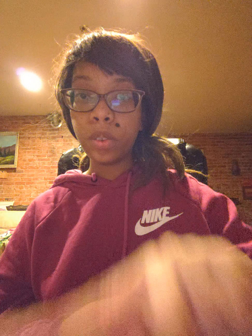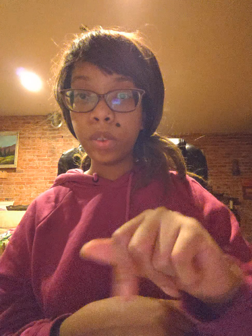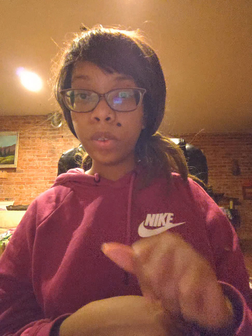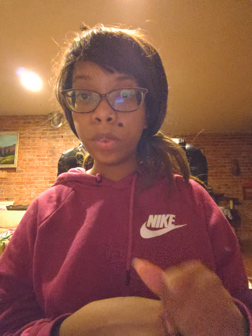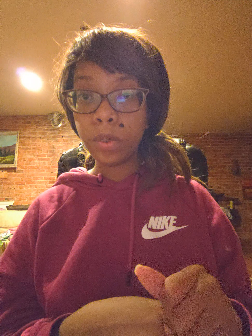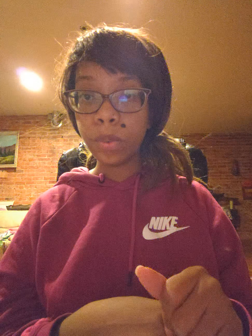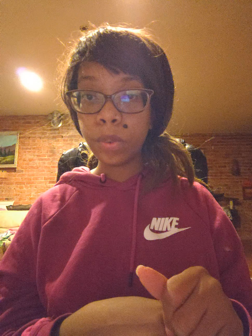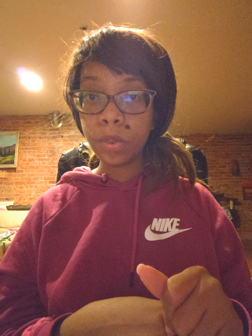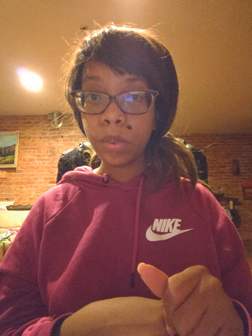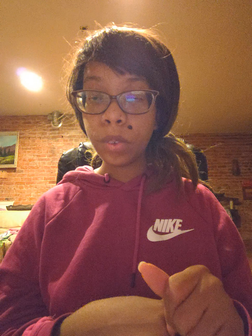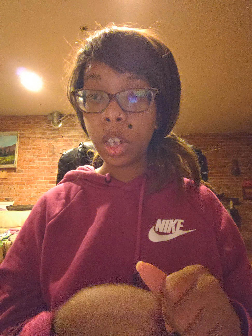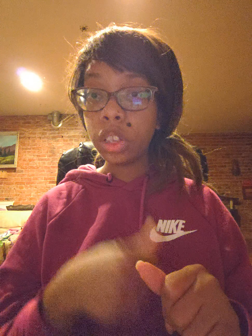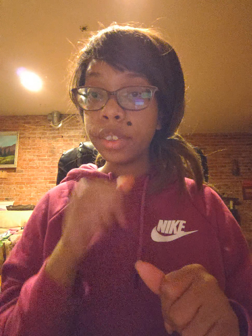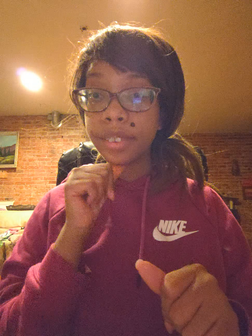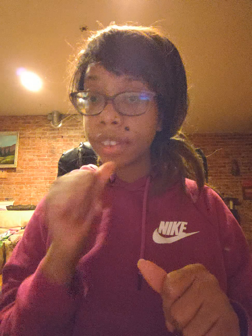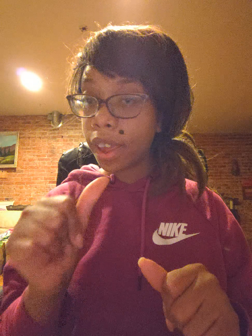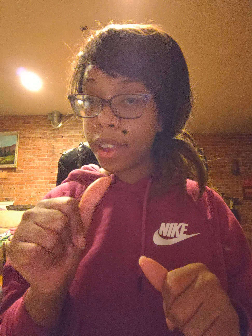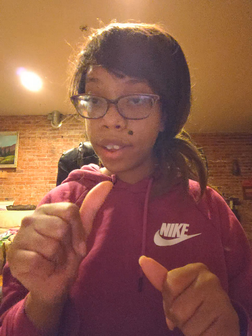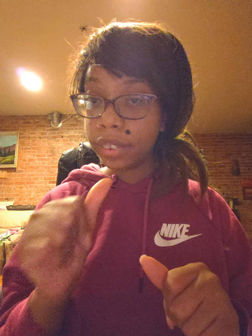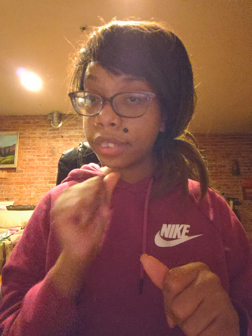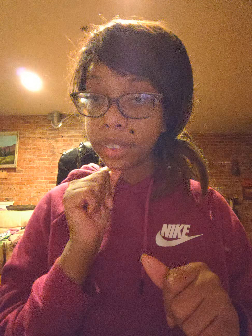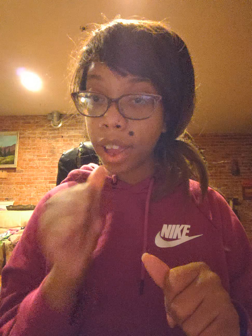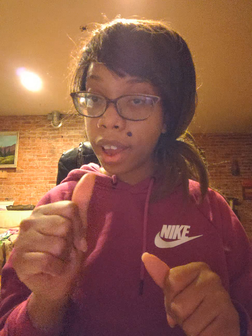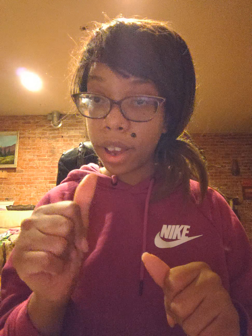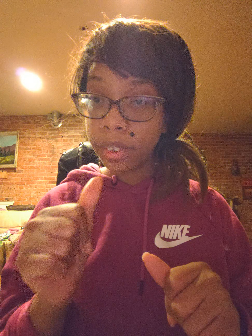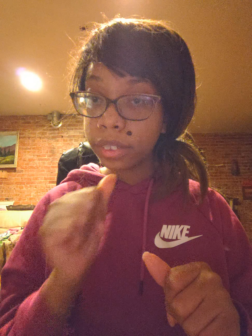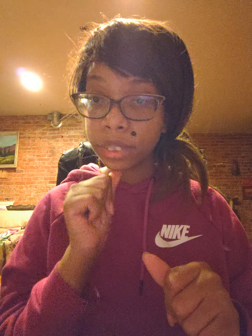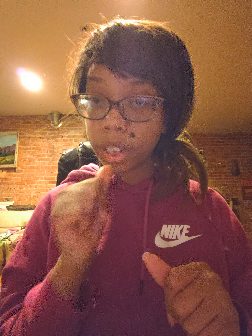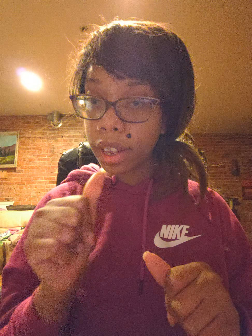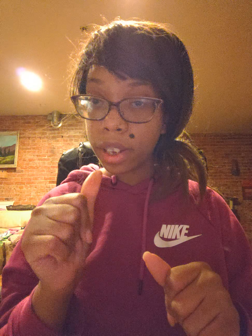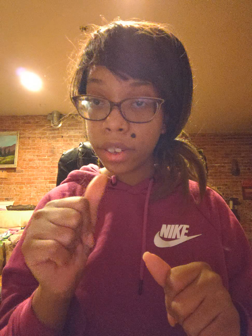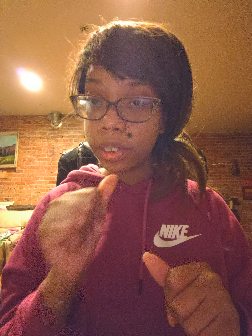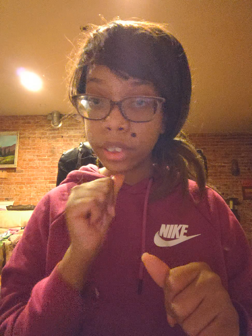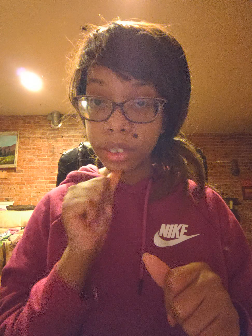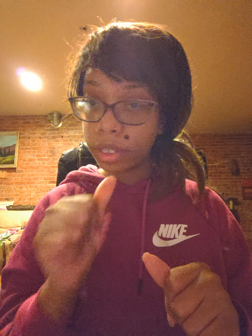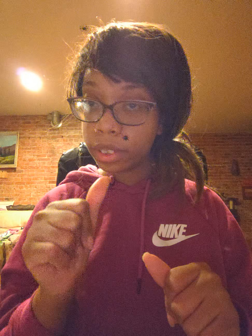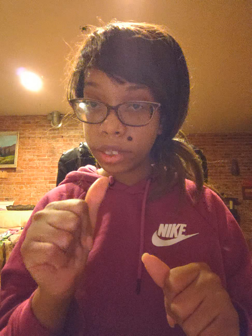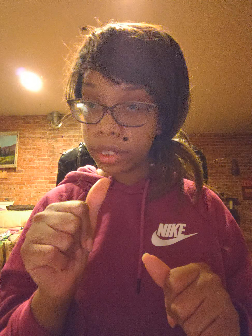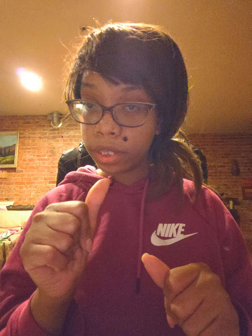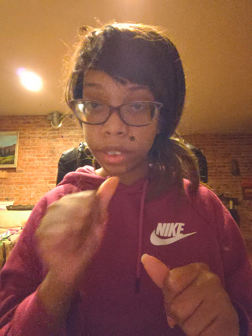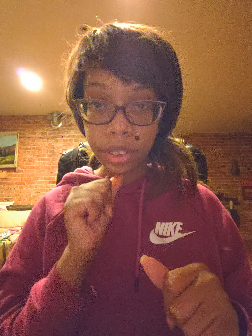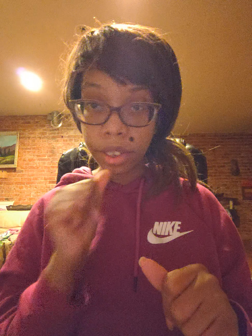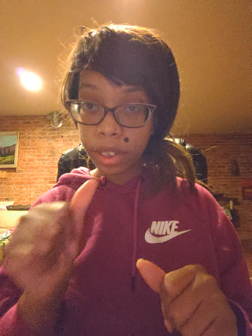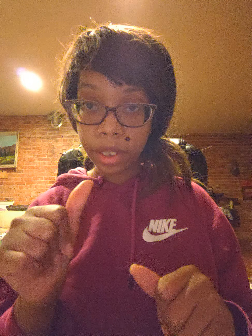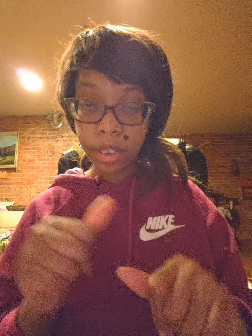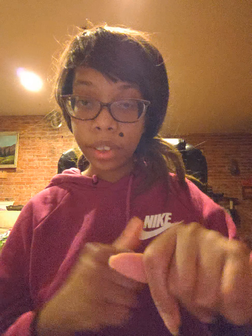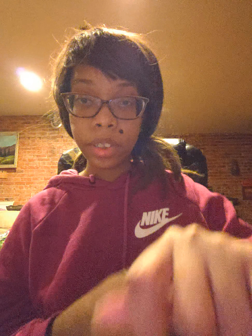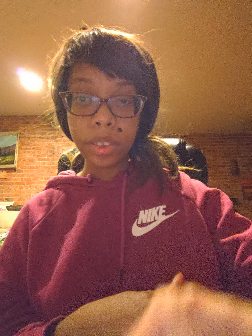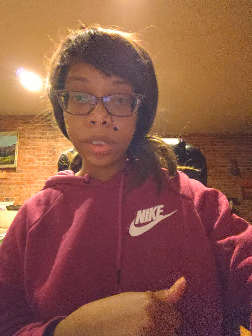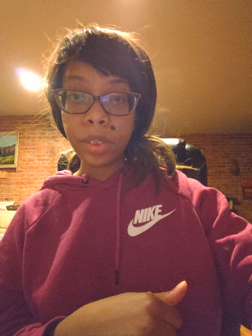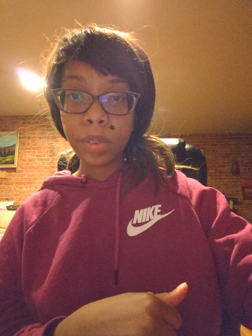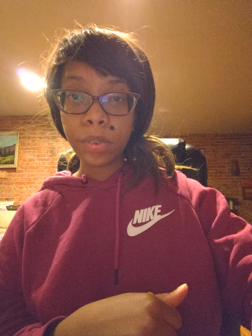not